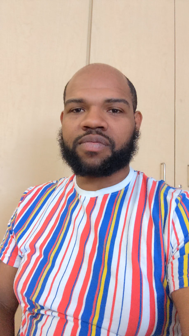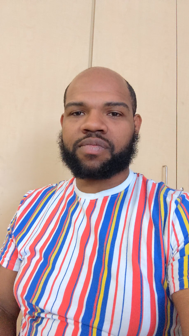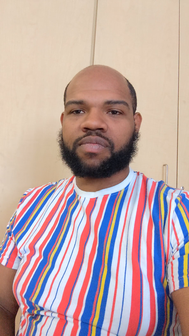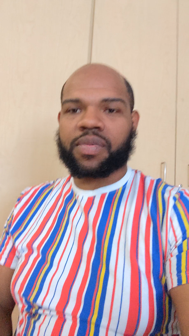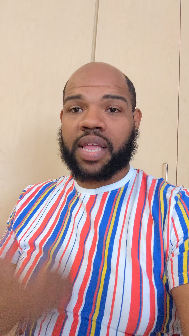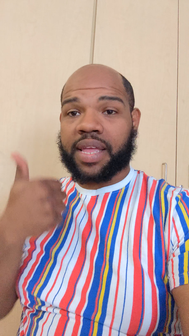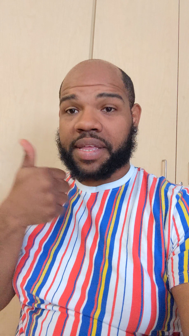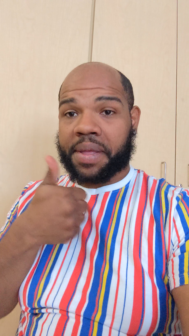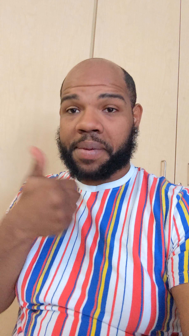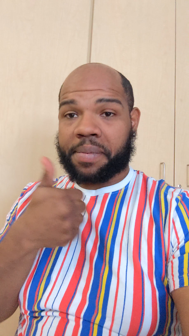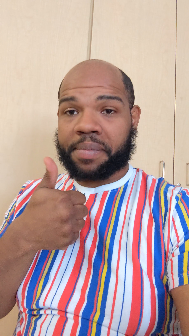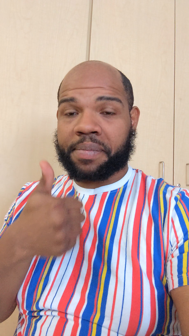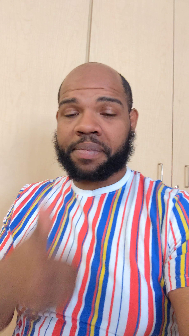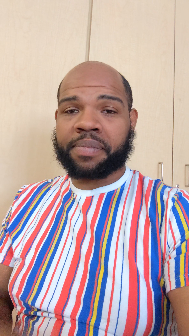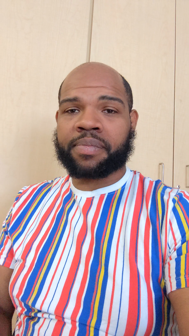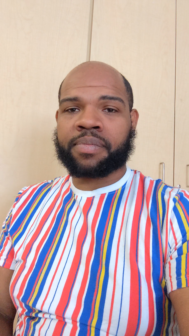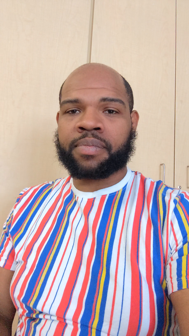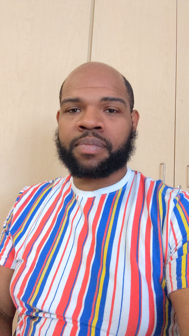game